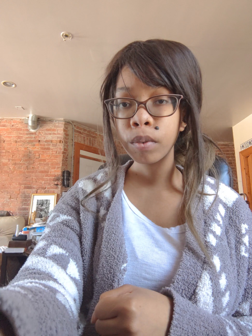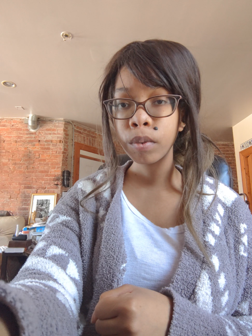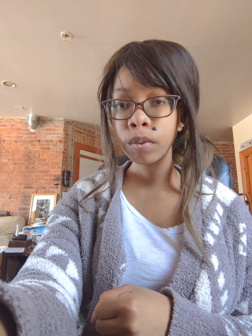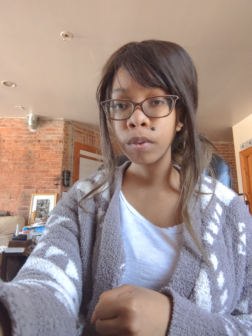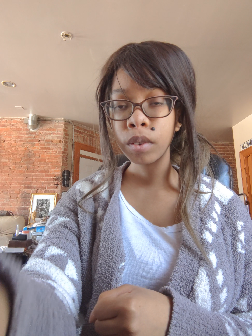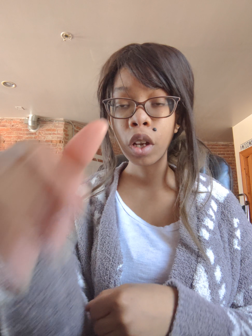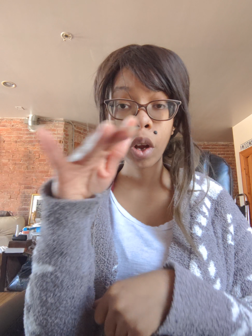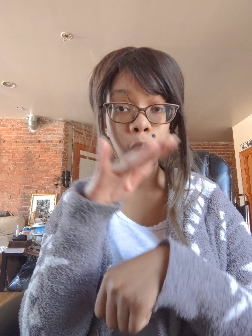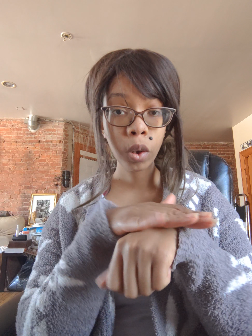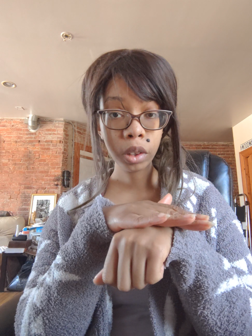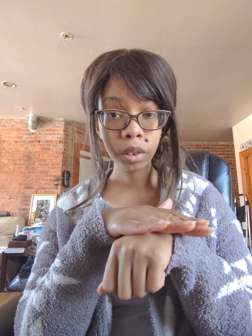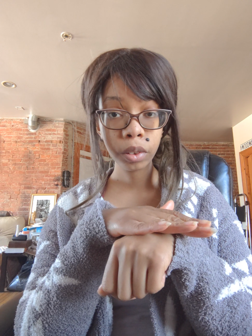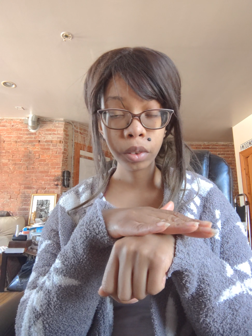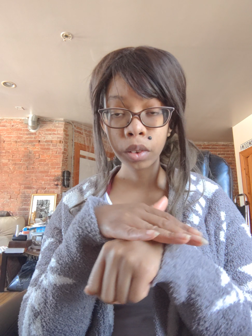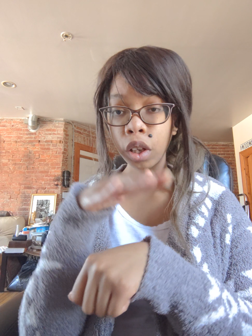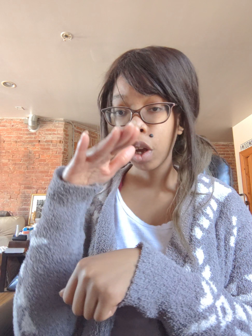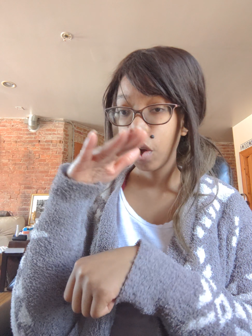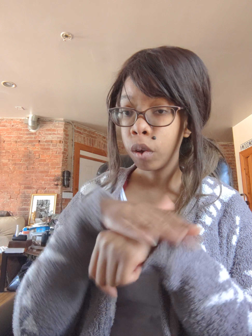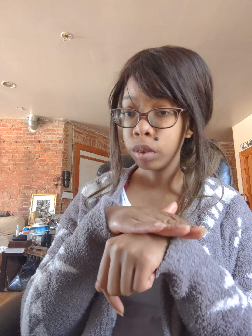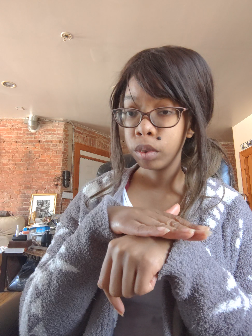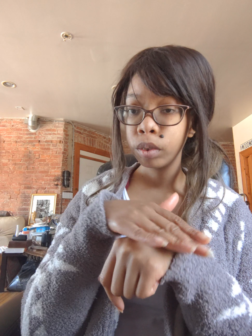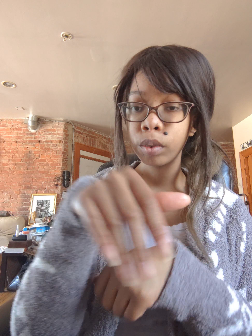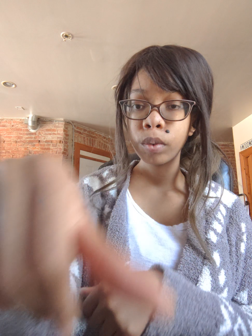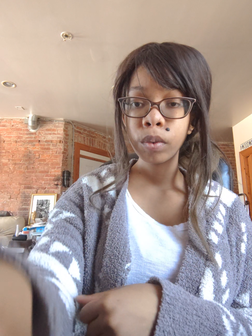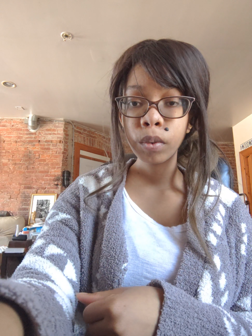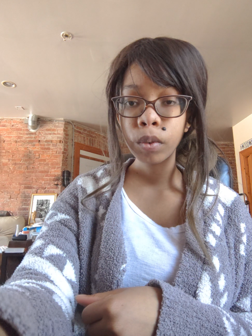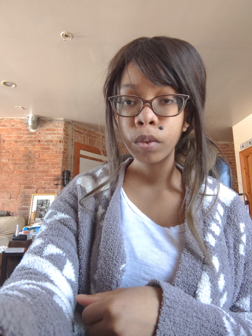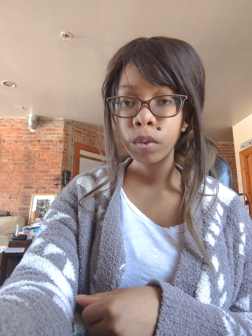on